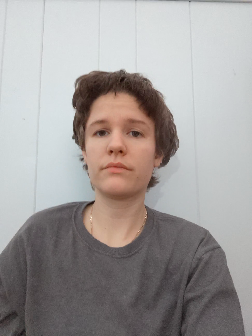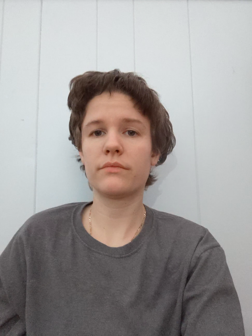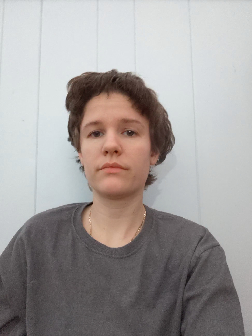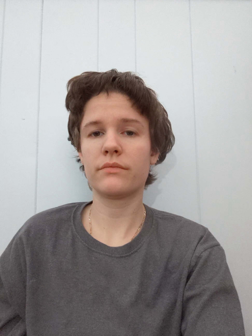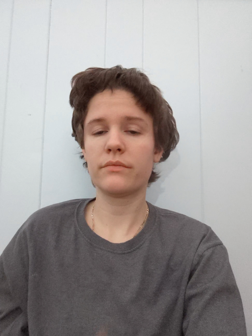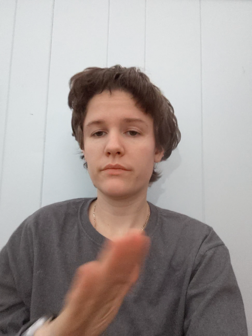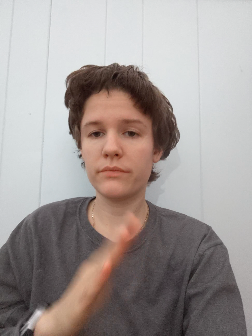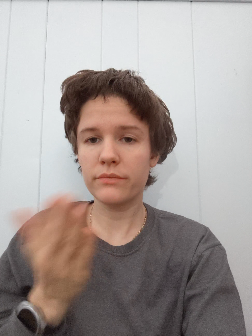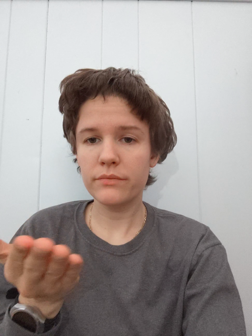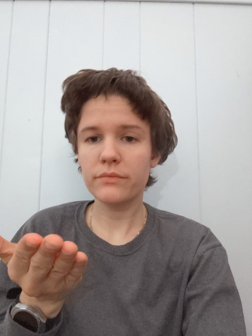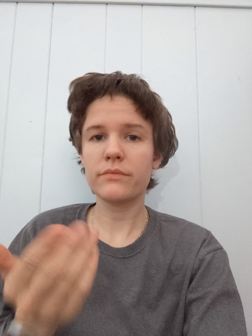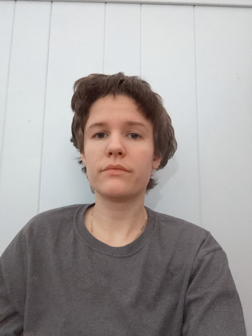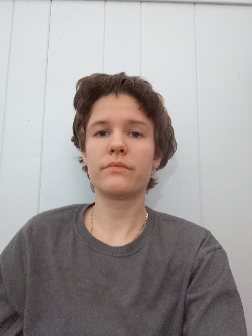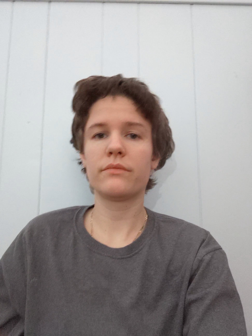book